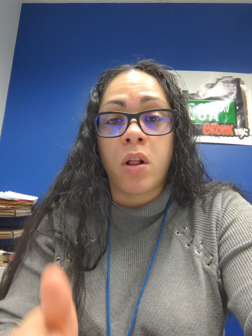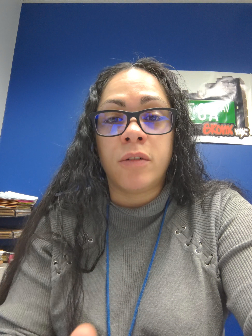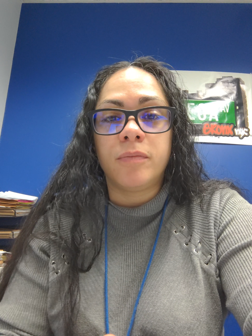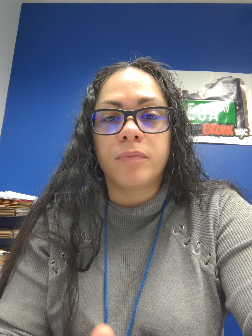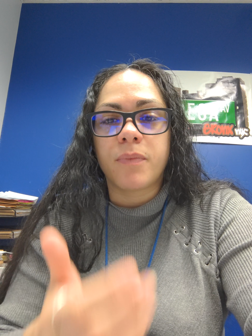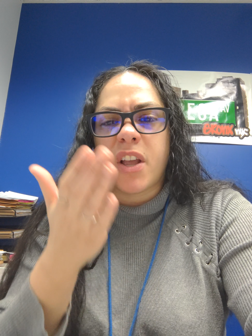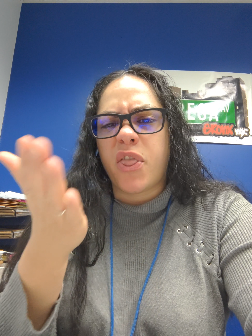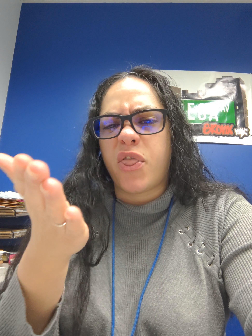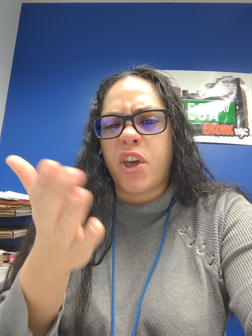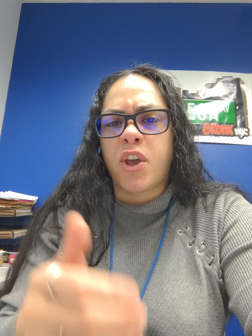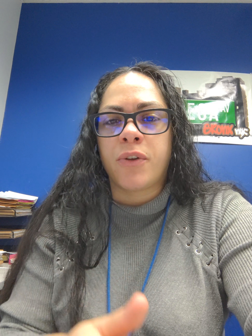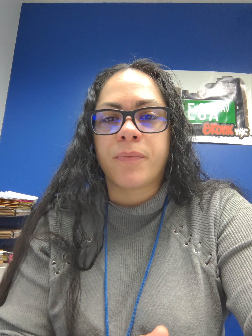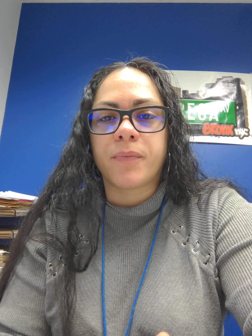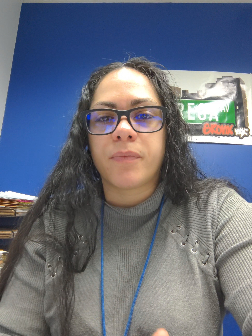there